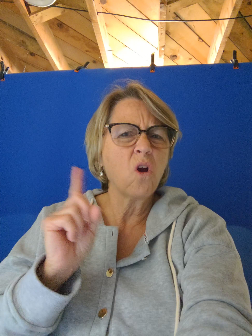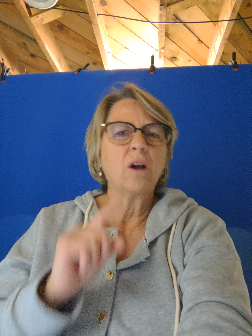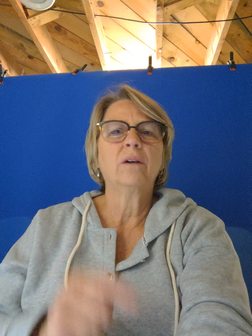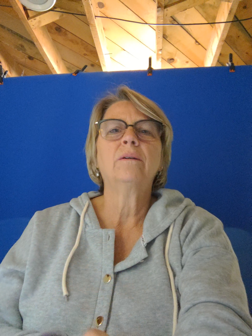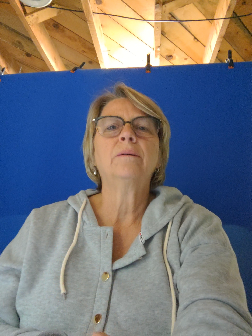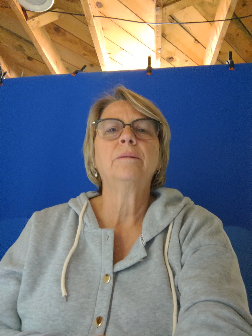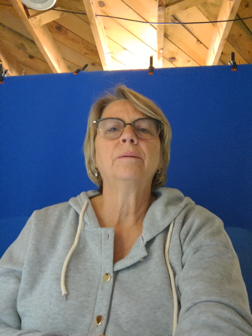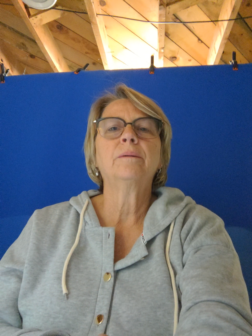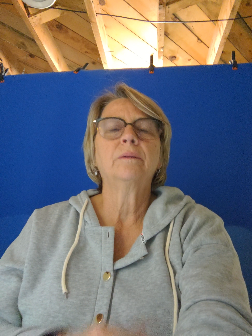where